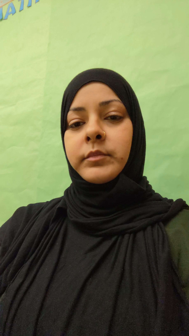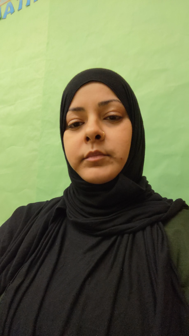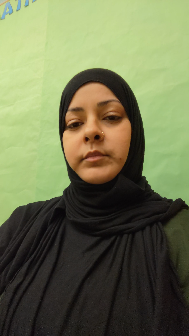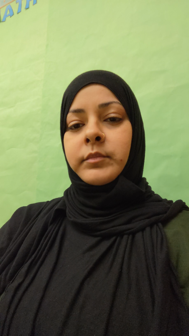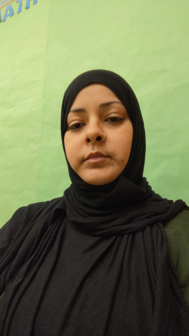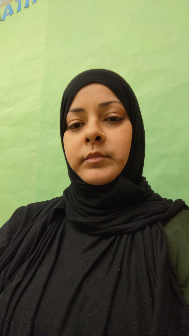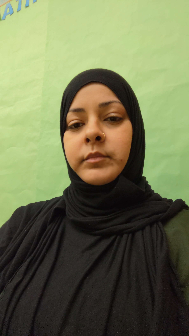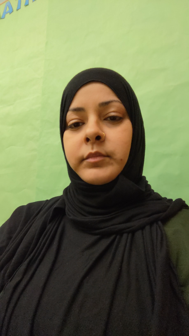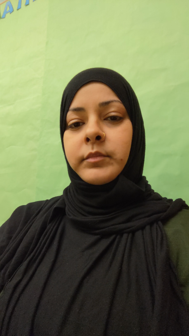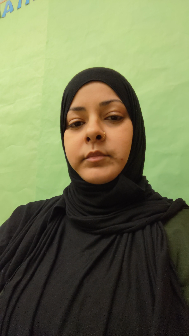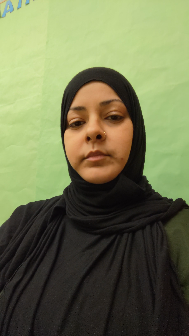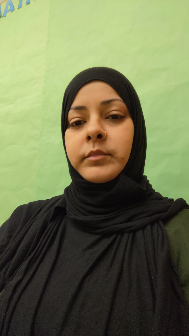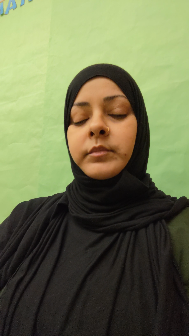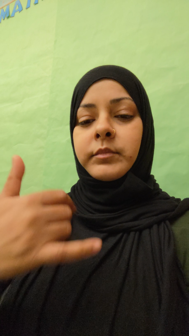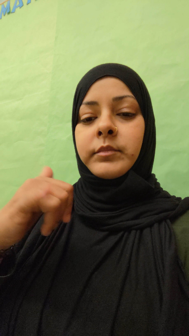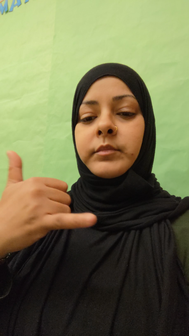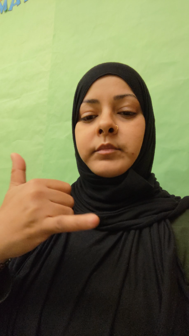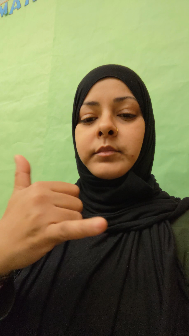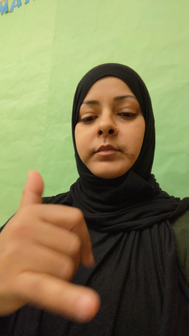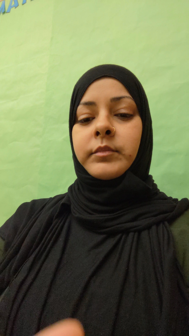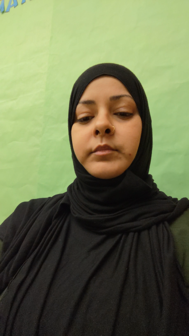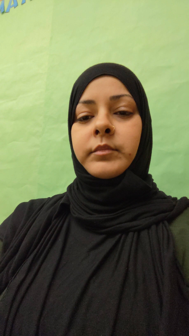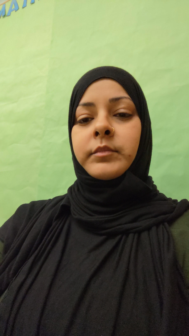party